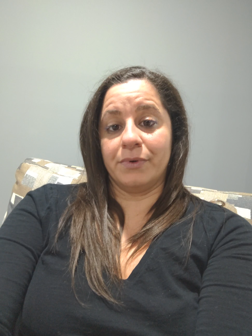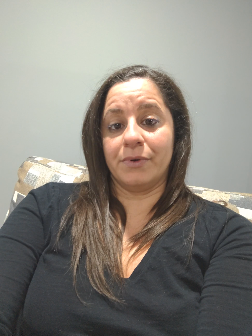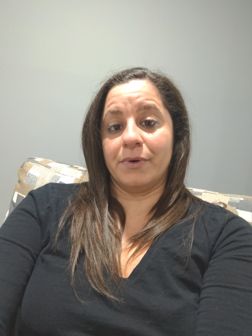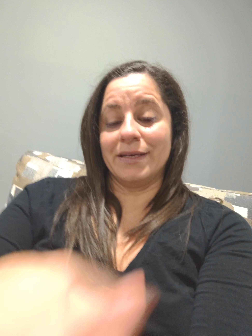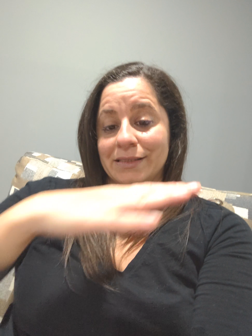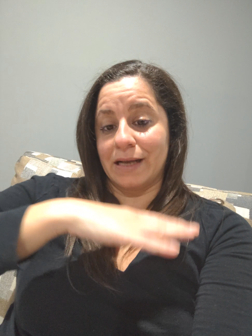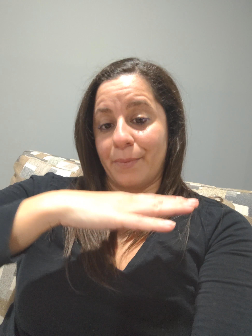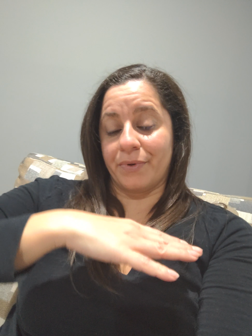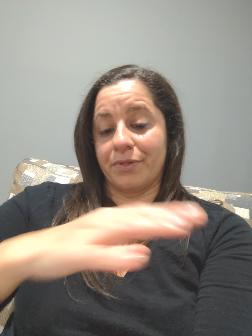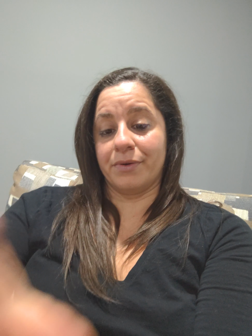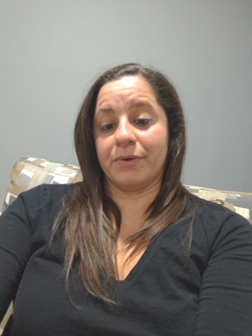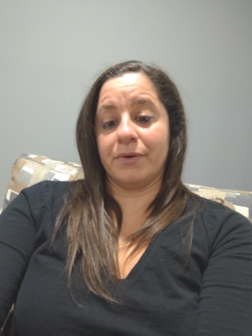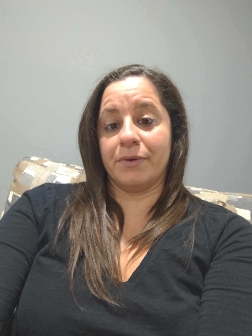table